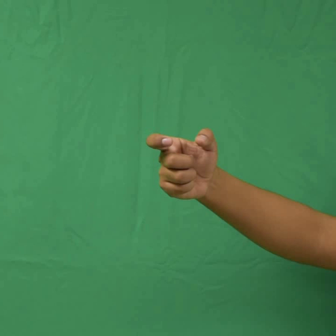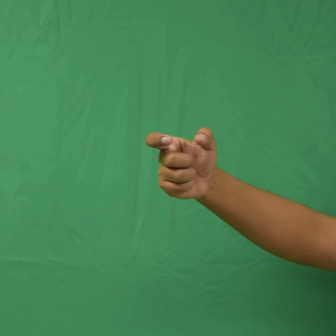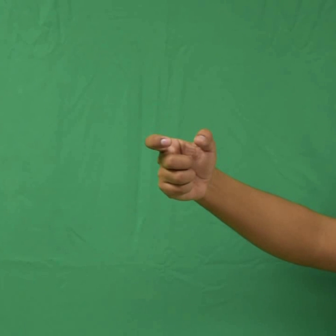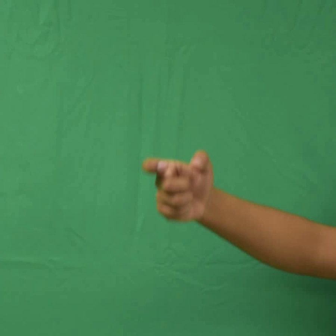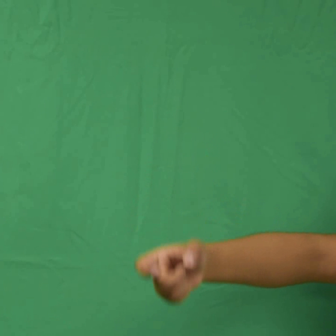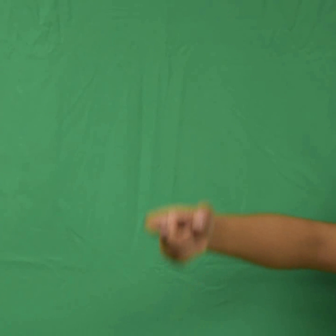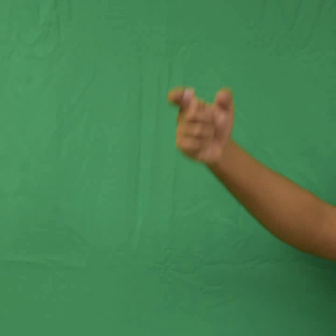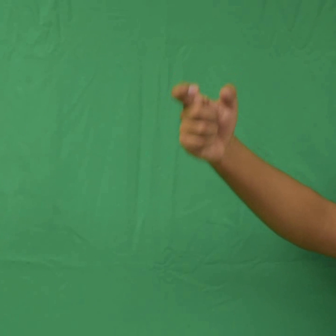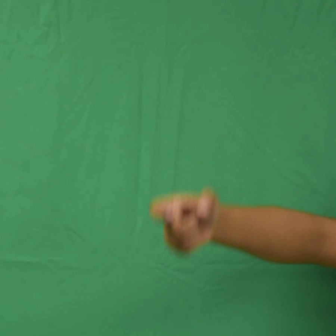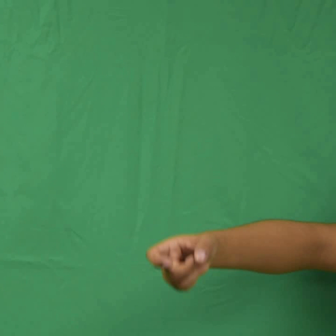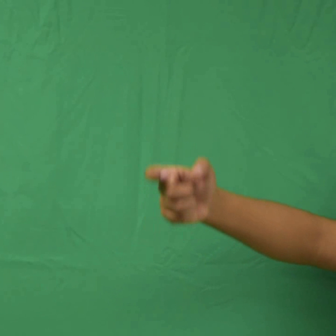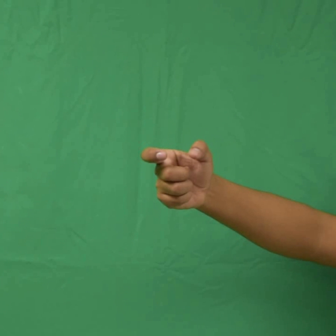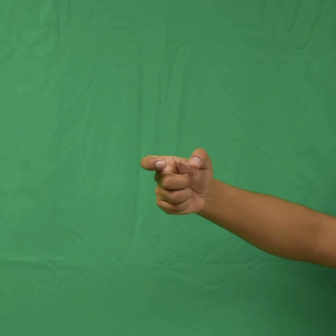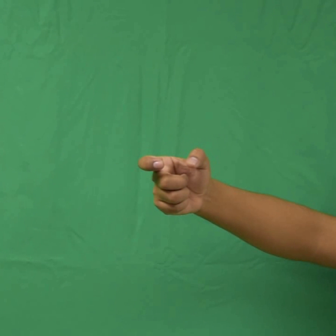Q